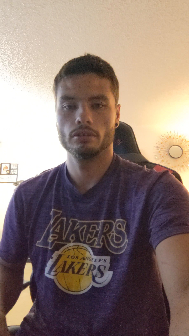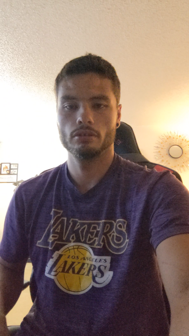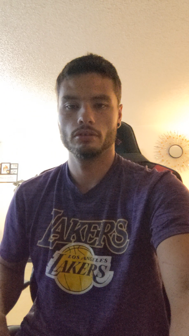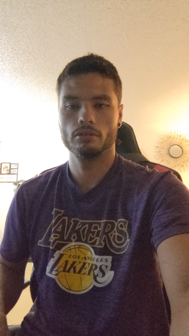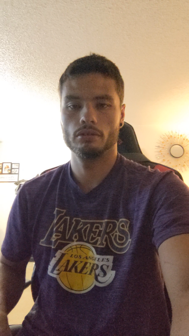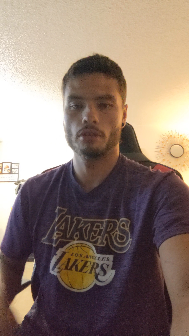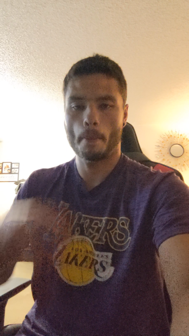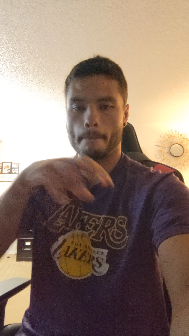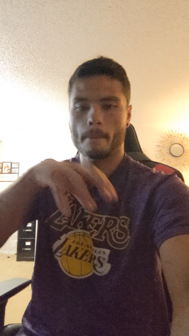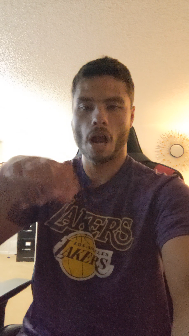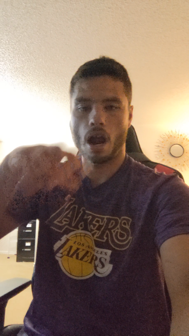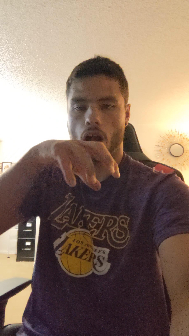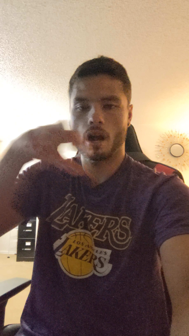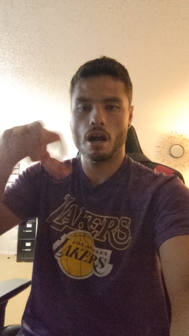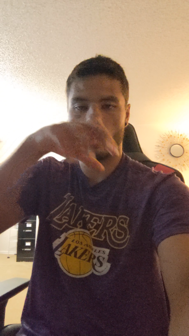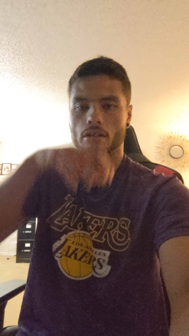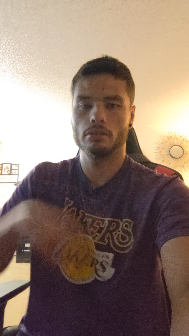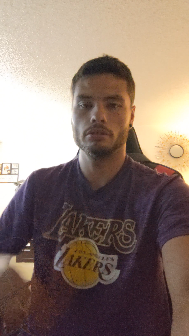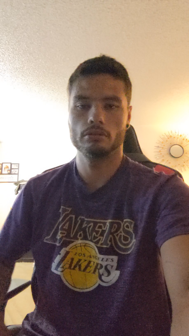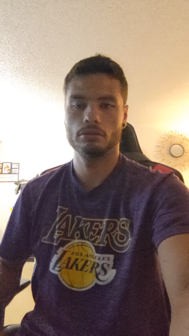block